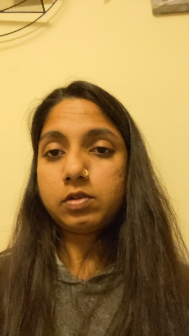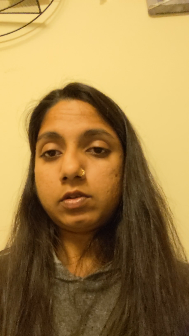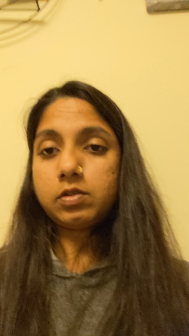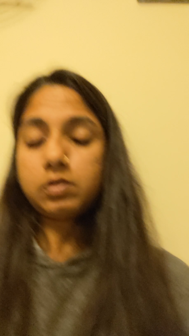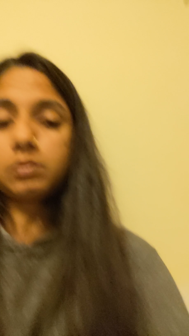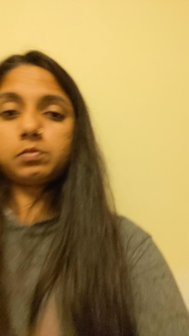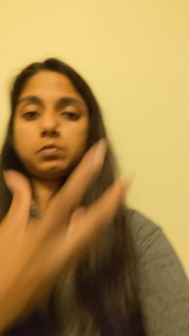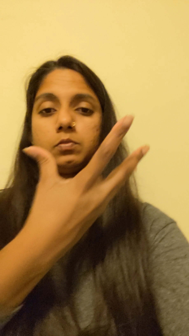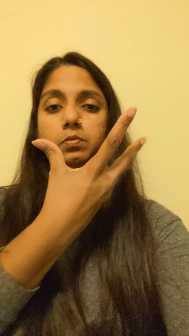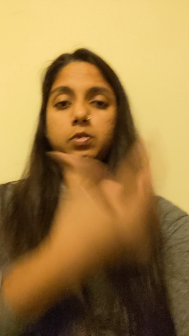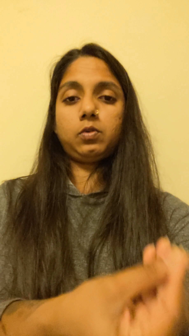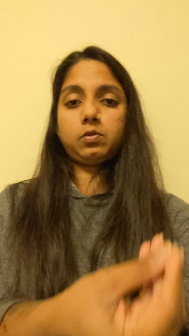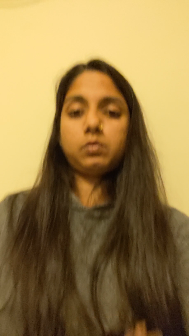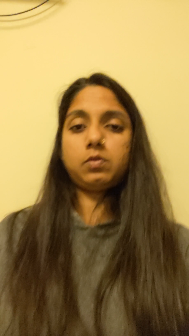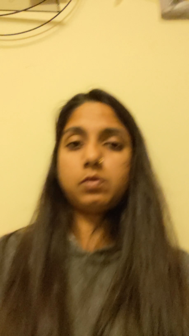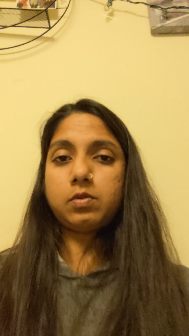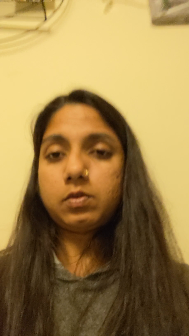poor